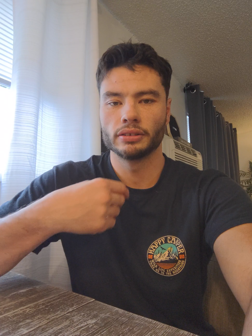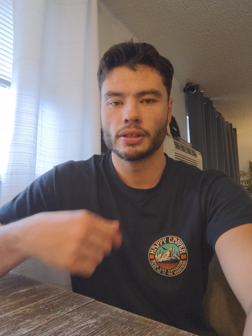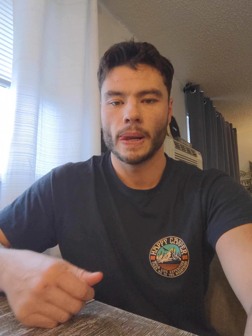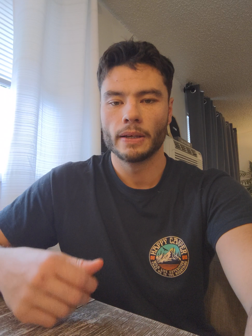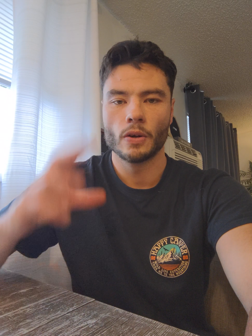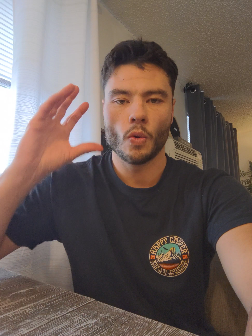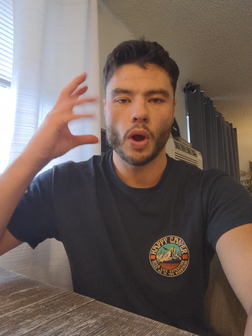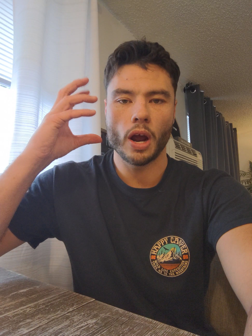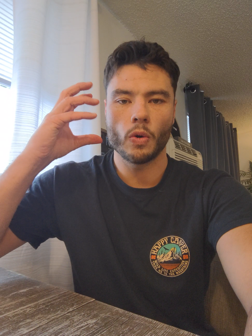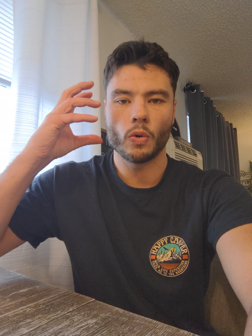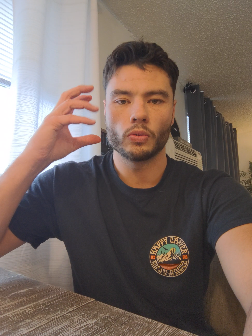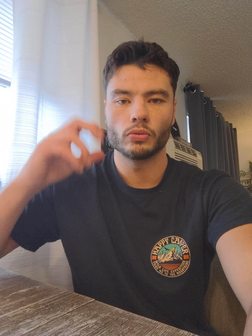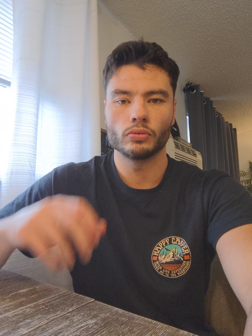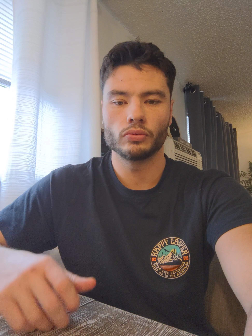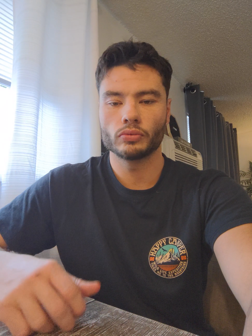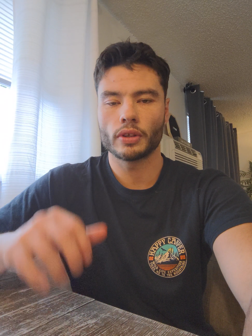radio